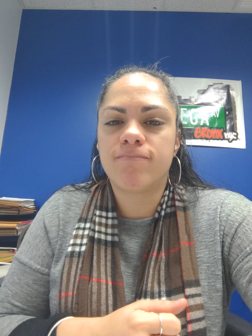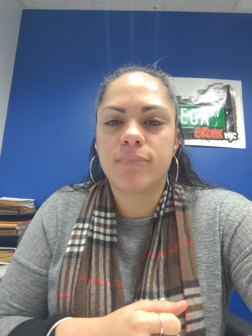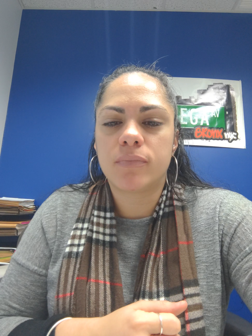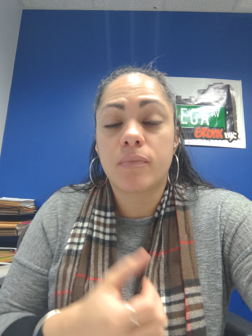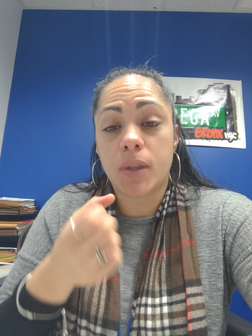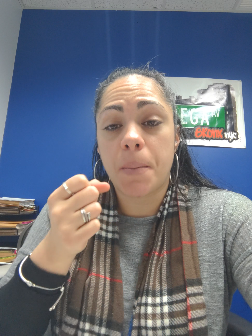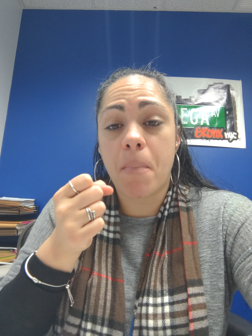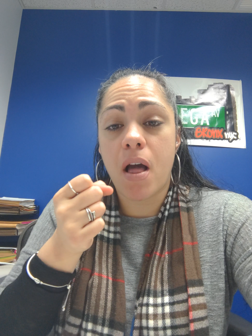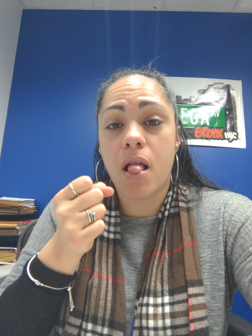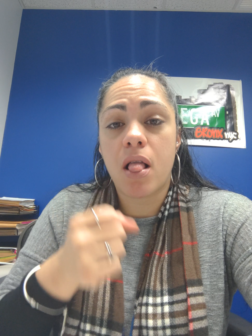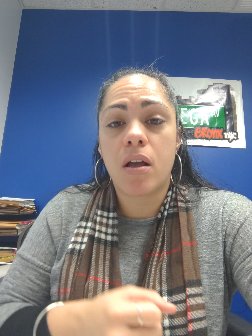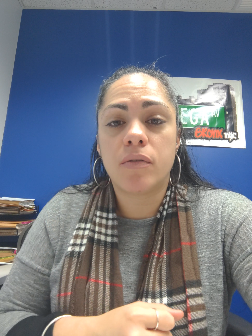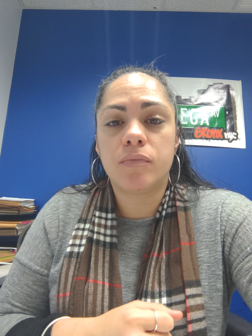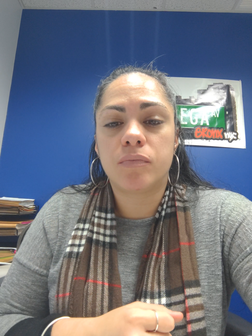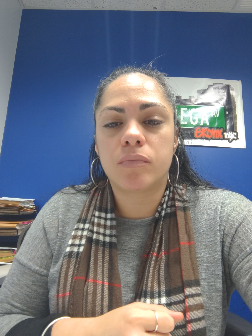milk